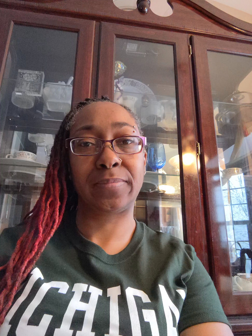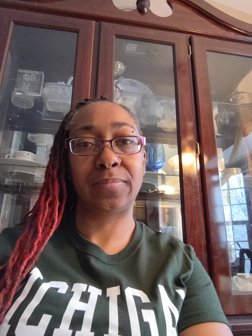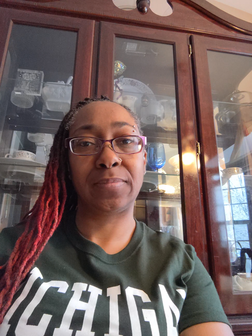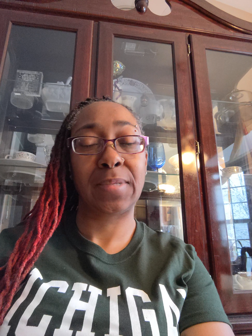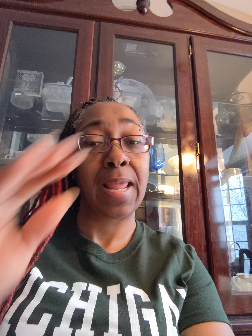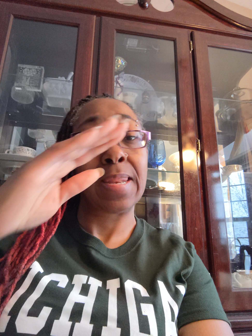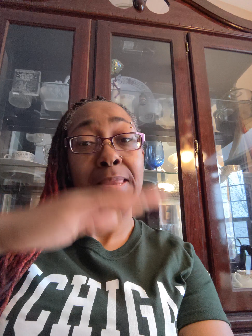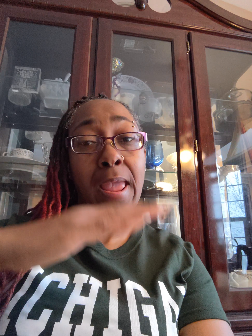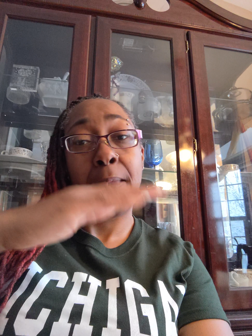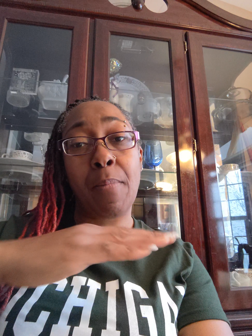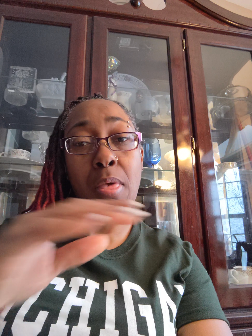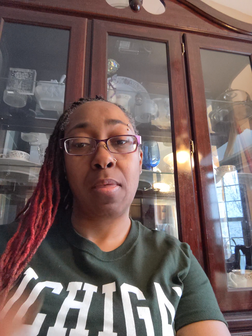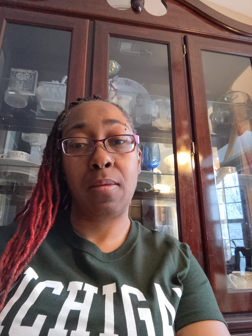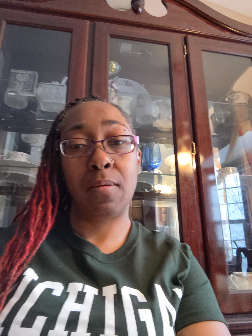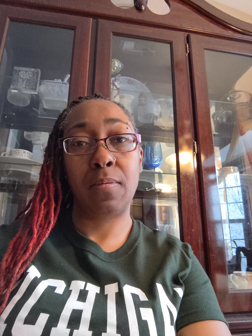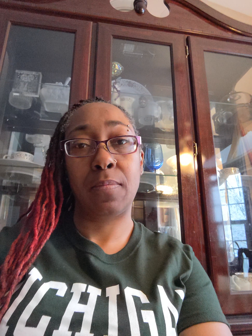table